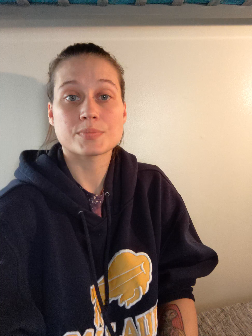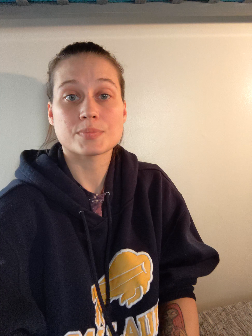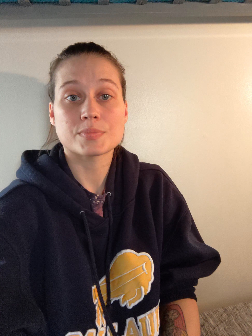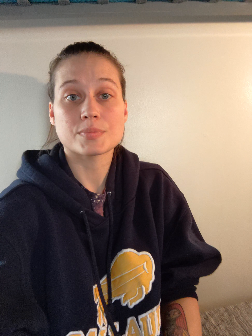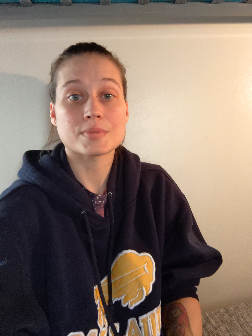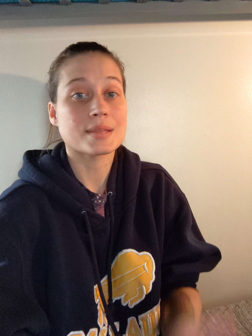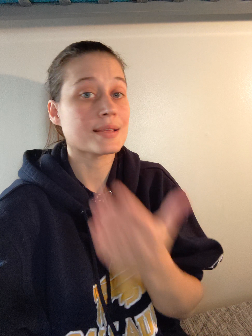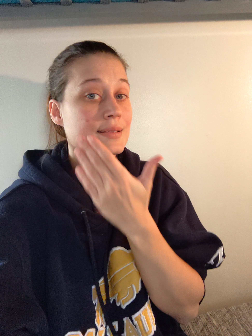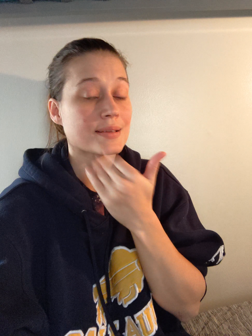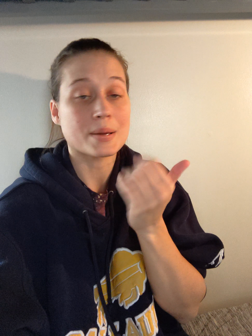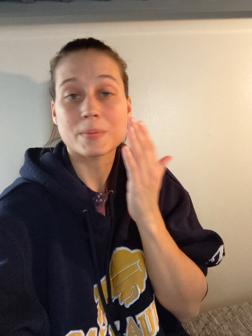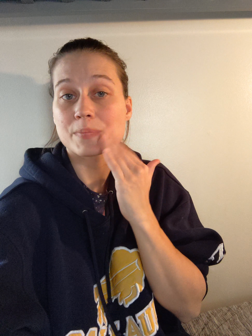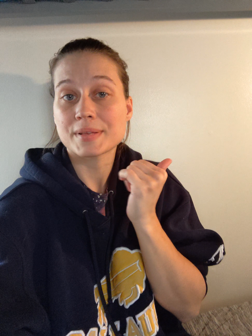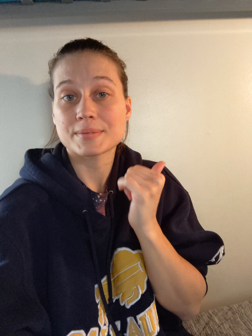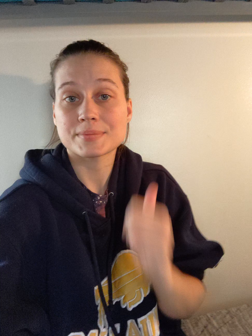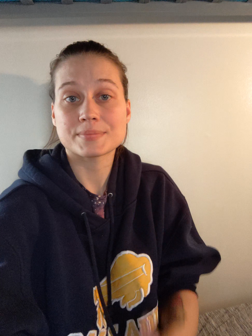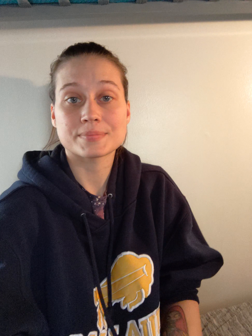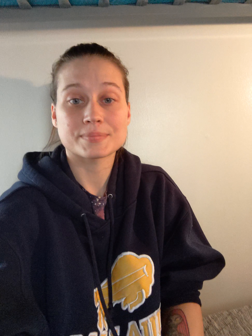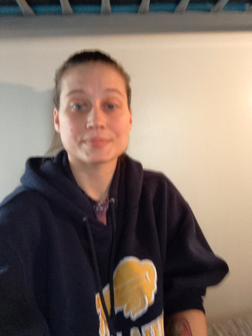napkin